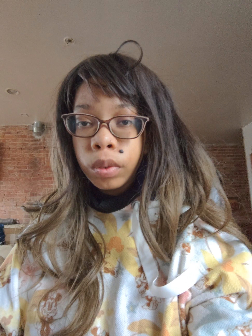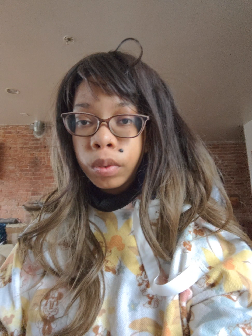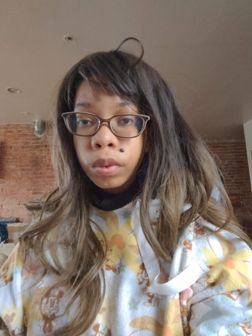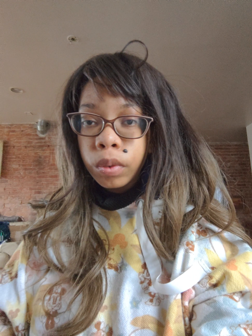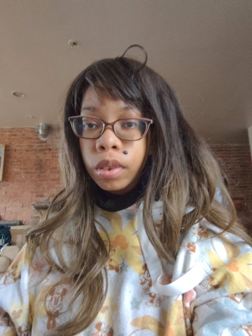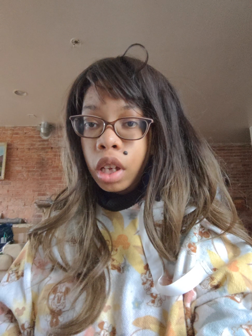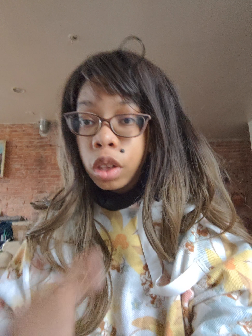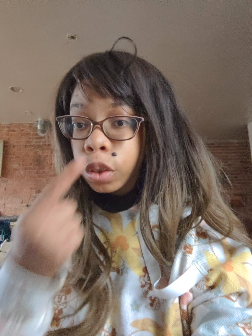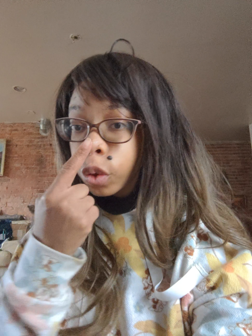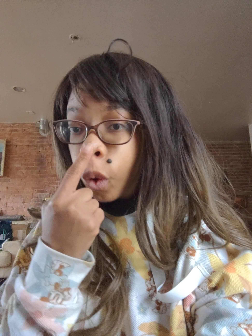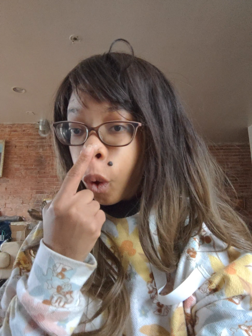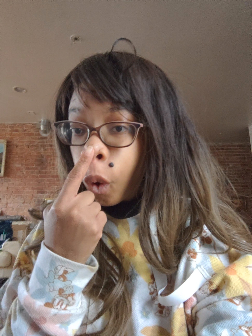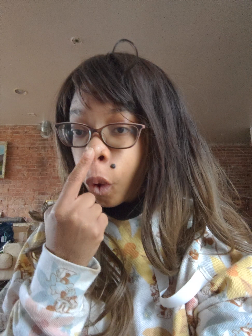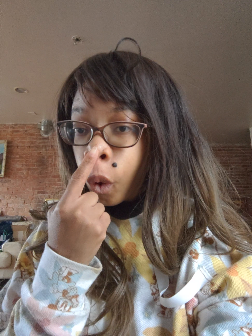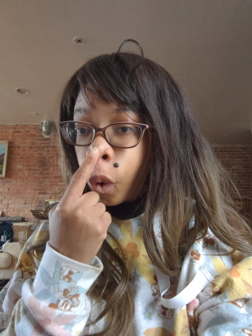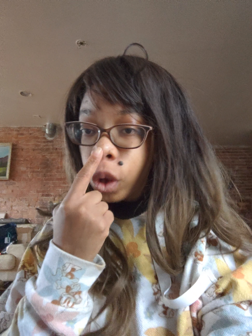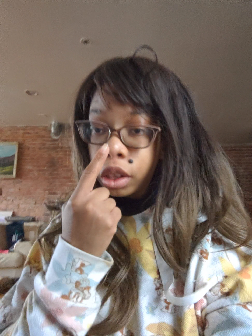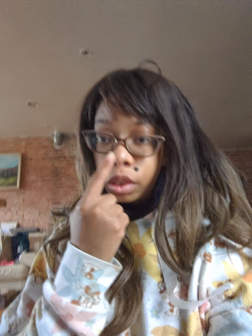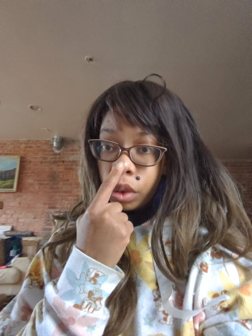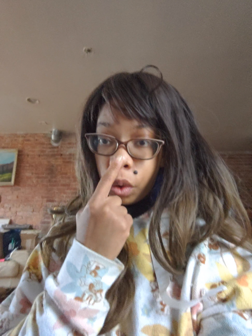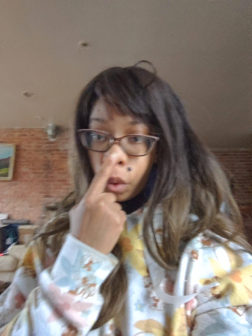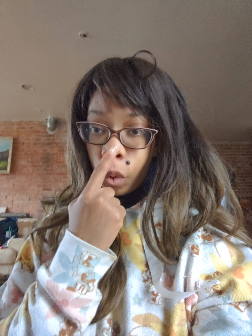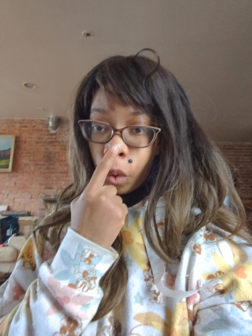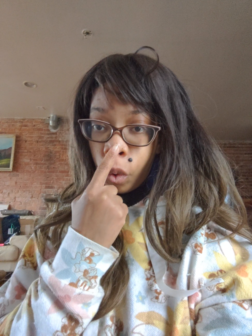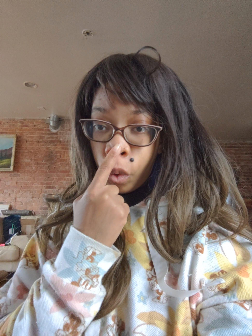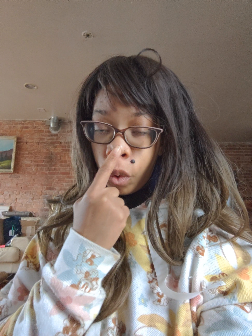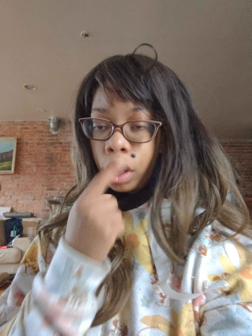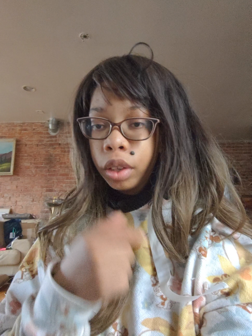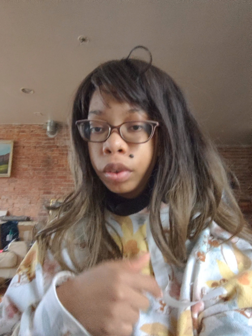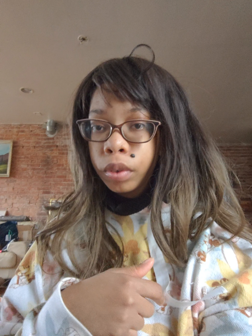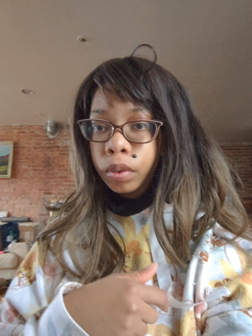nose